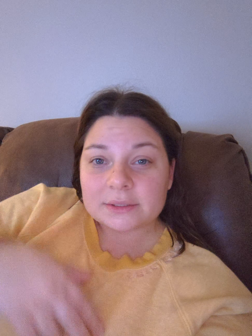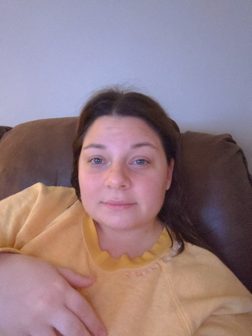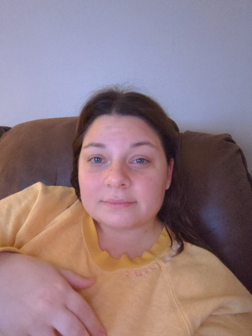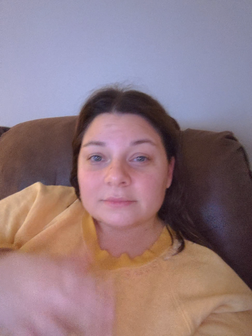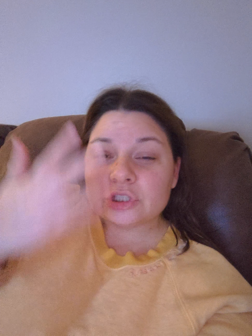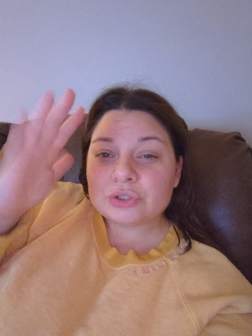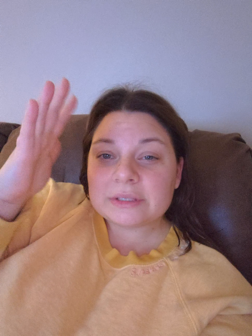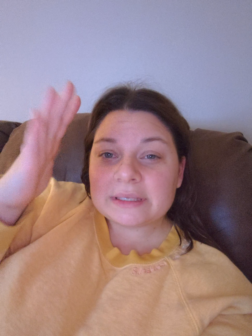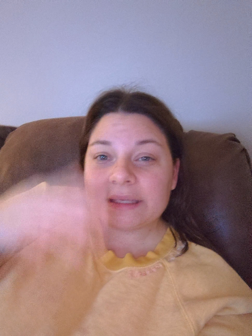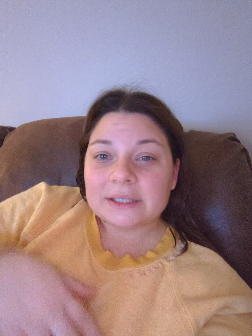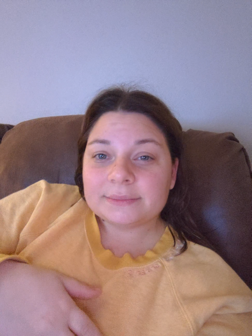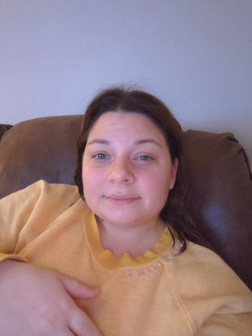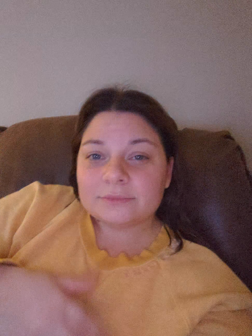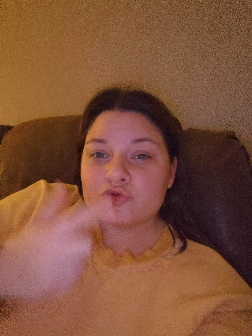tree